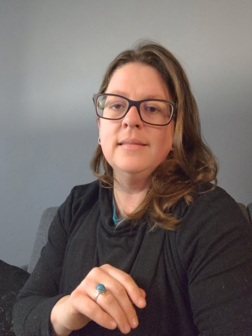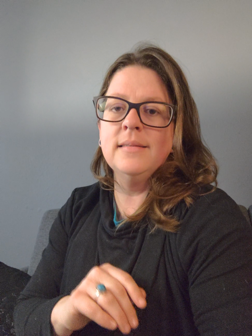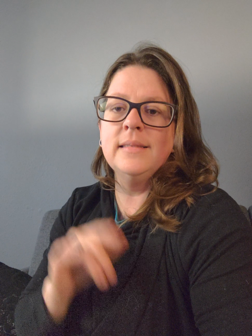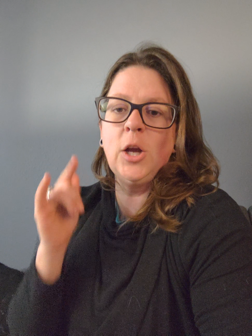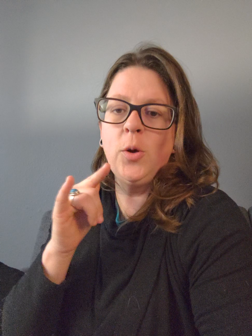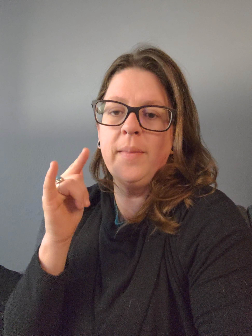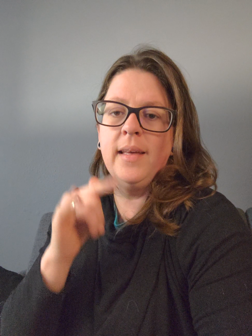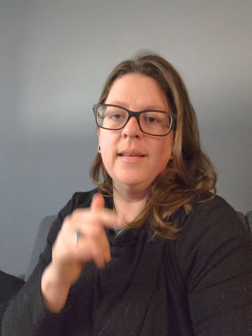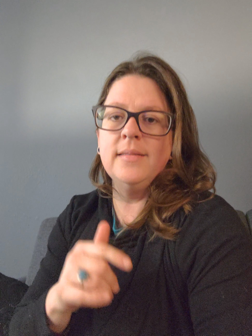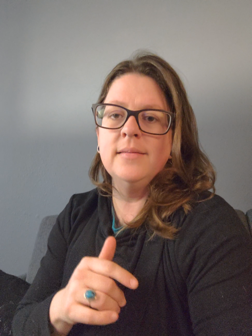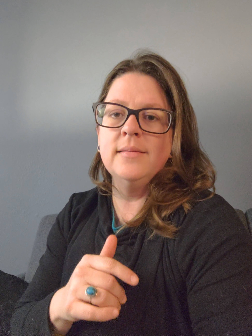airplane